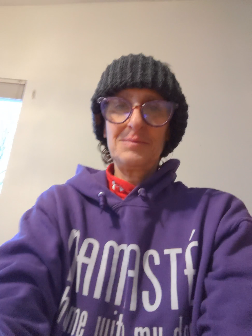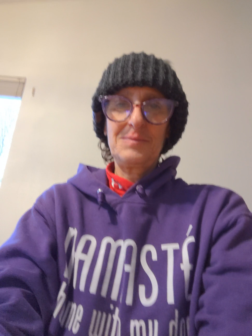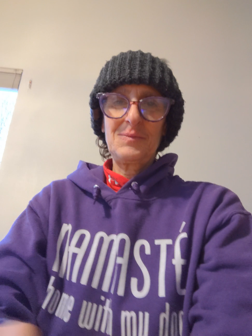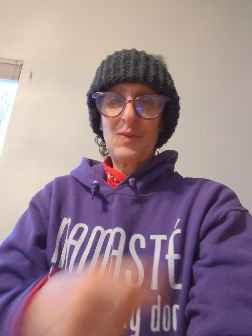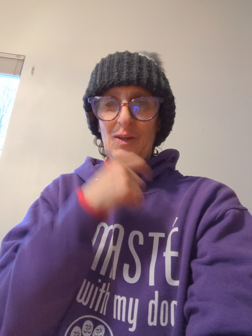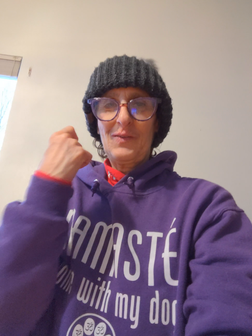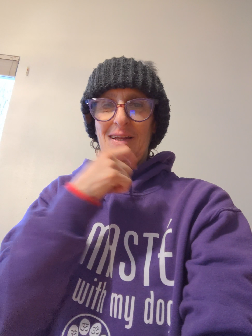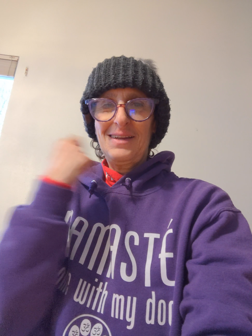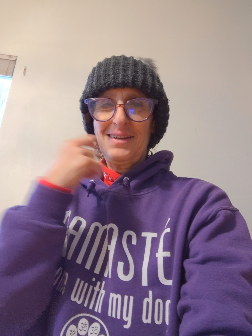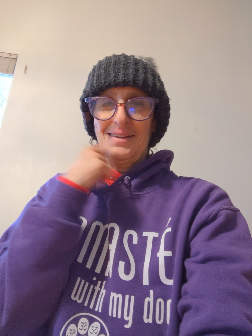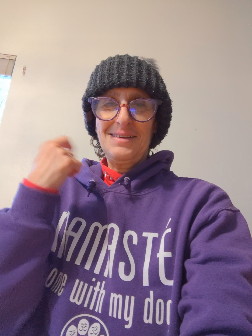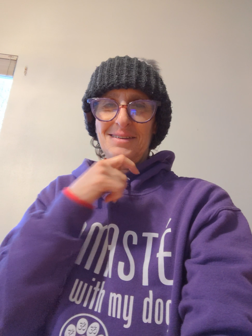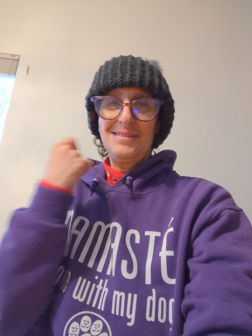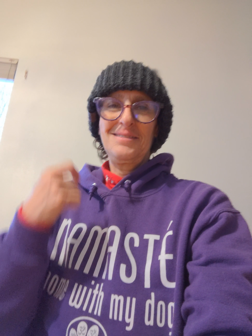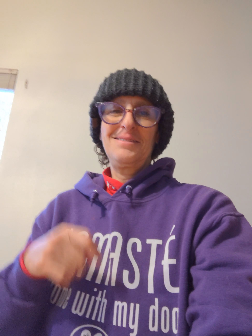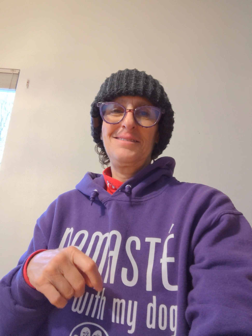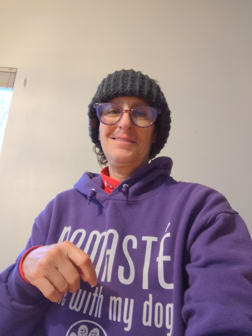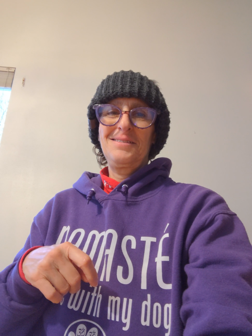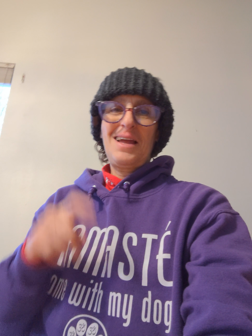dryer